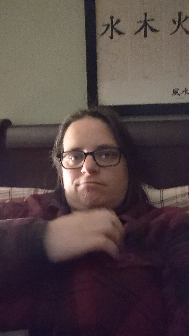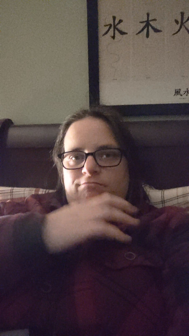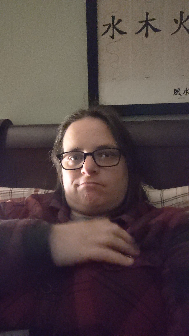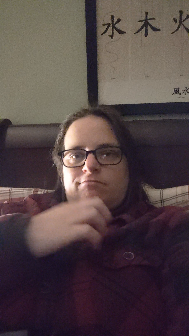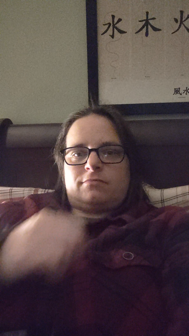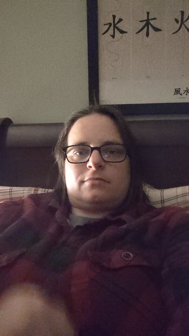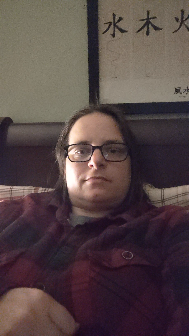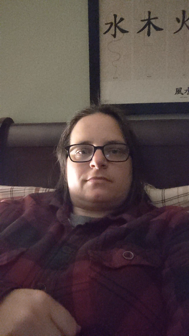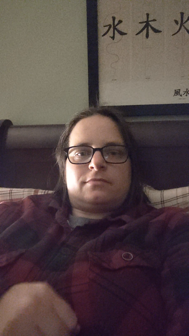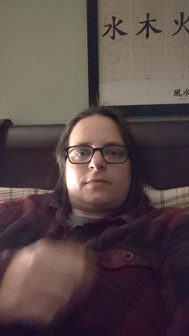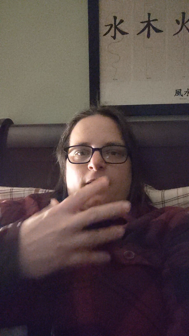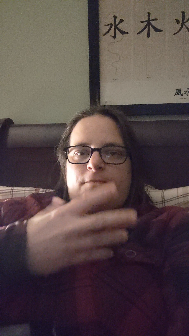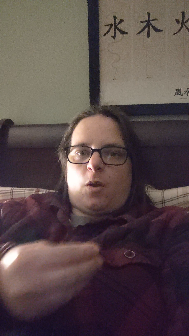poor